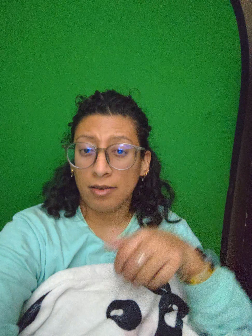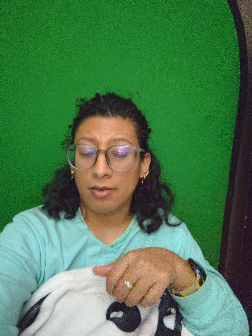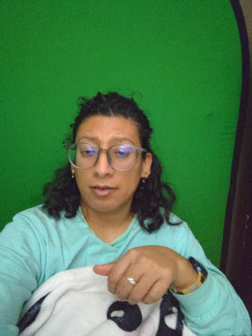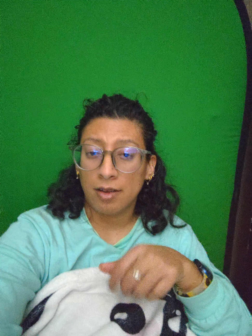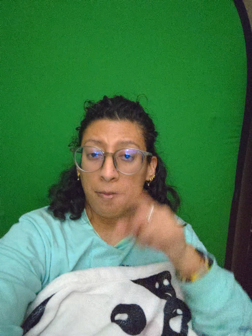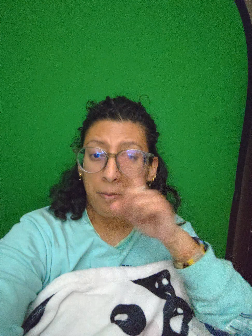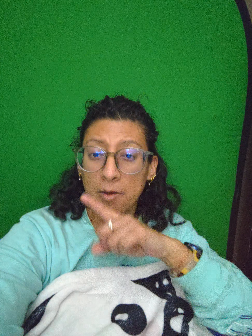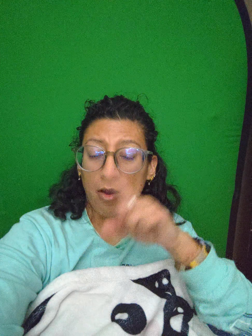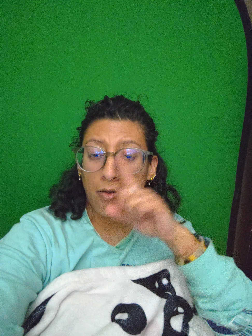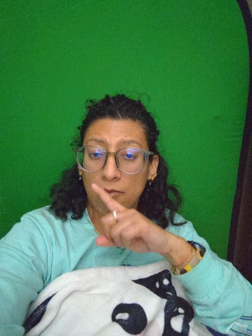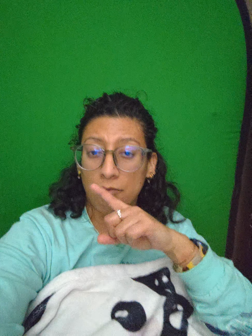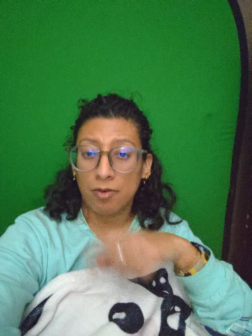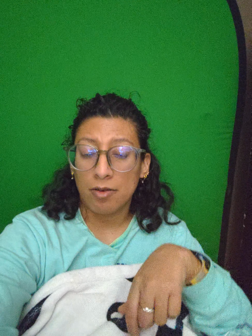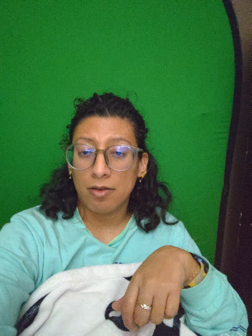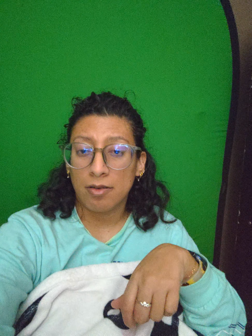mouse